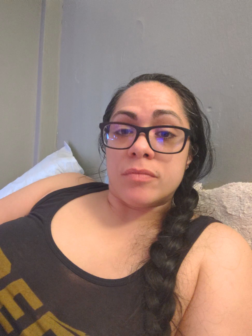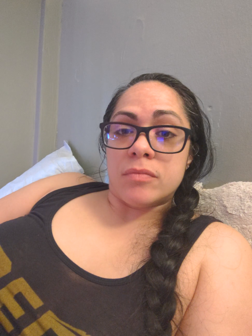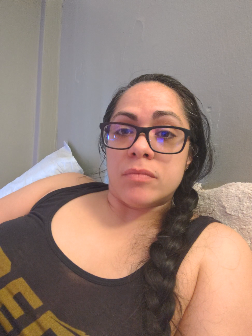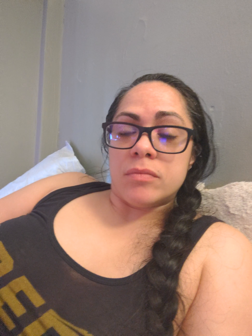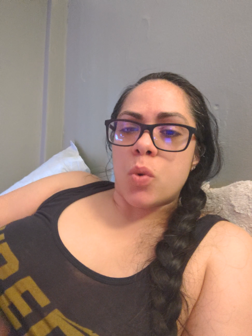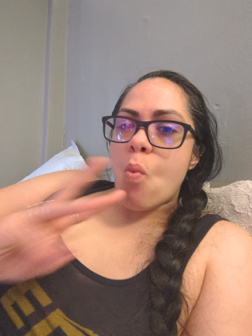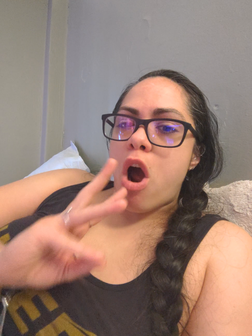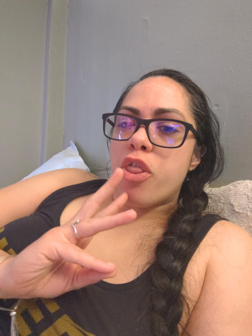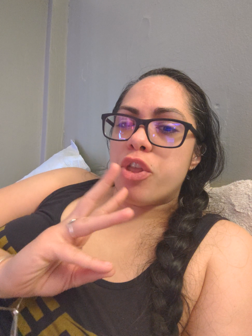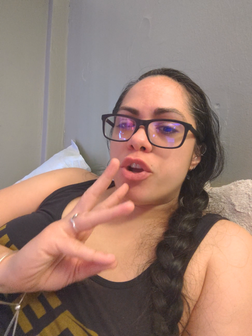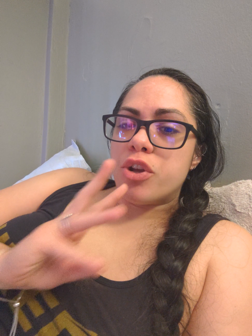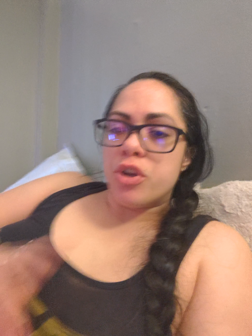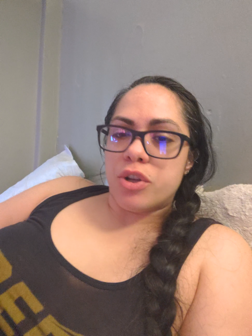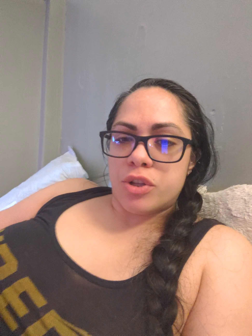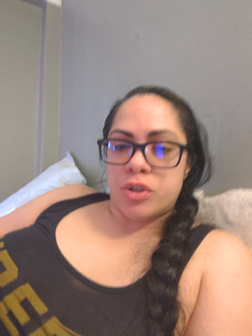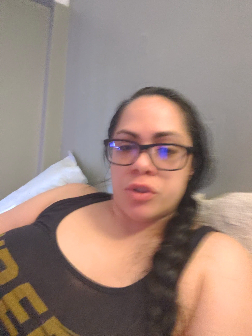water